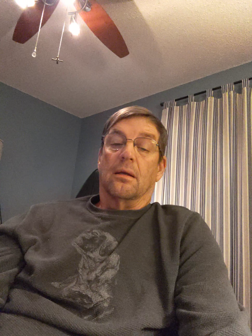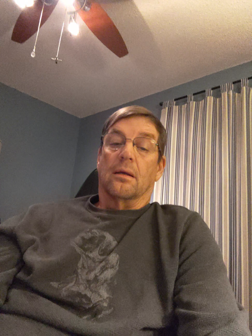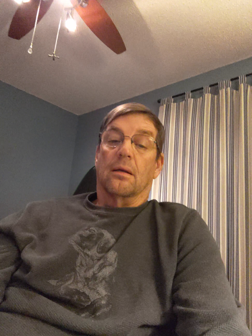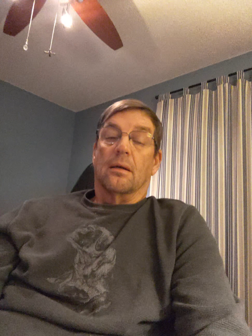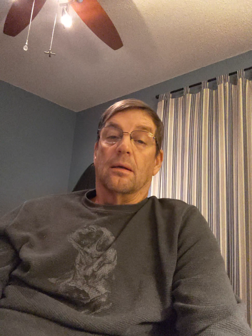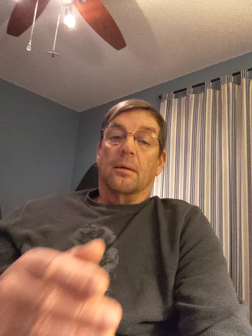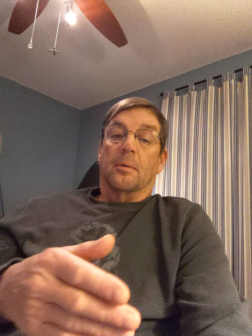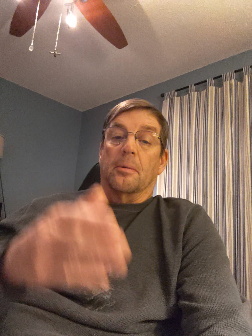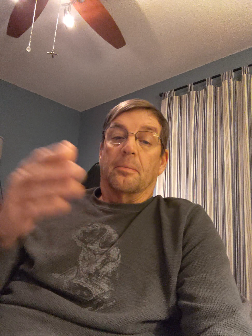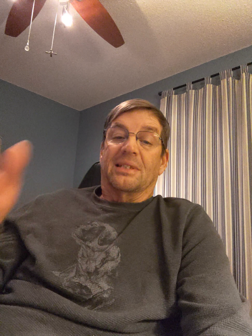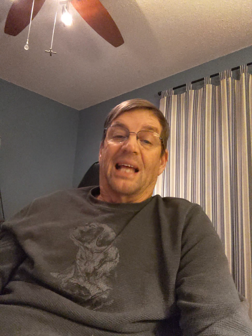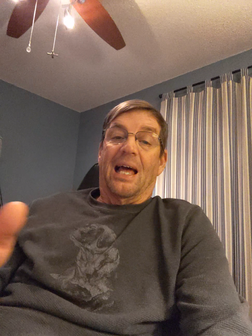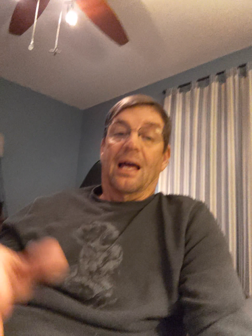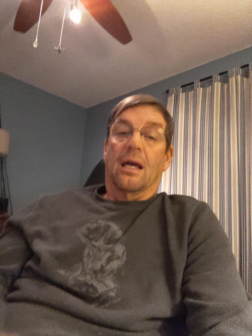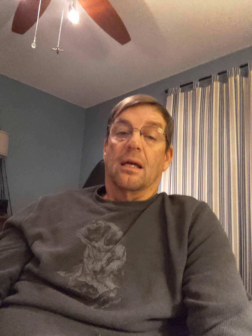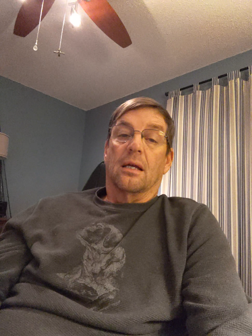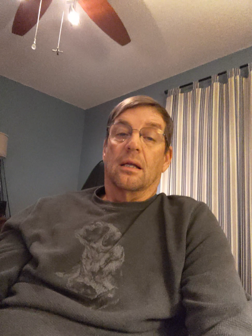beside